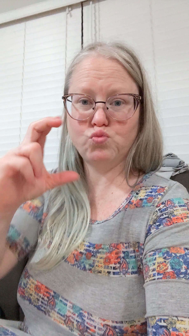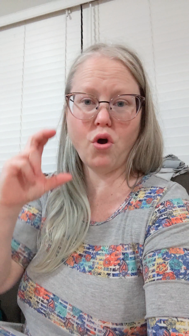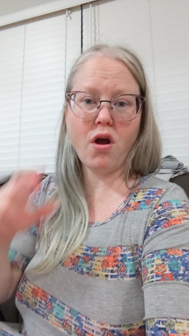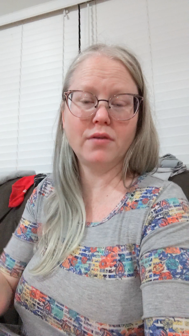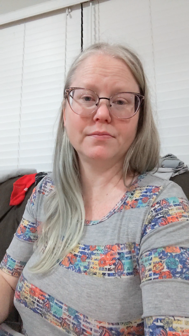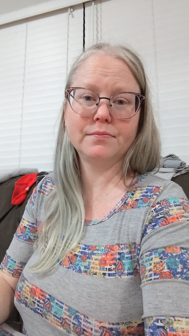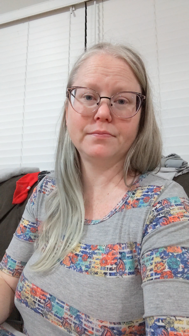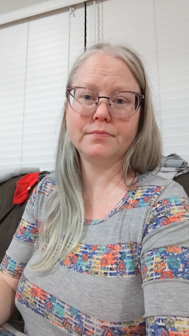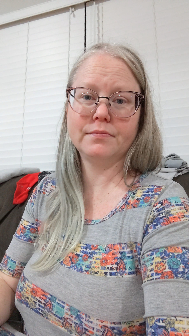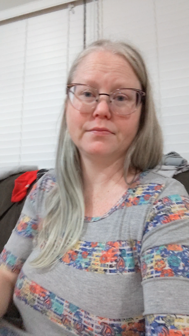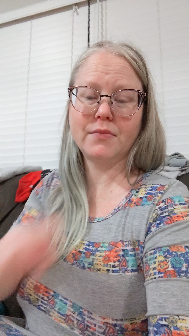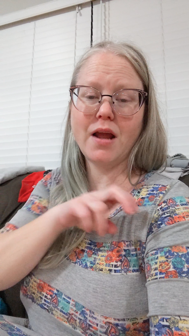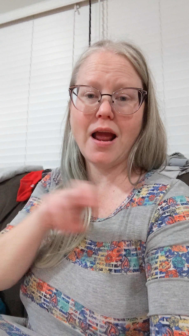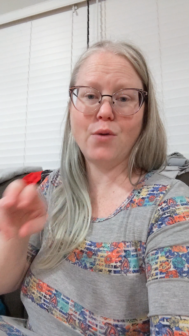couch